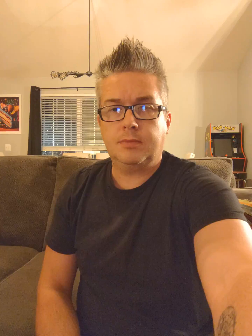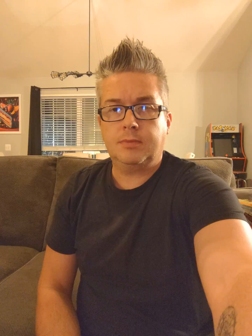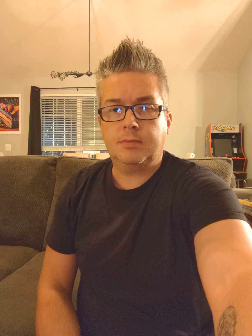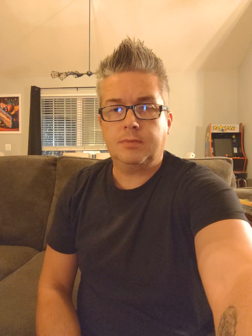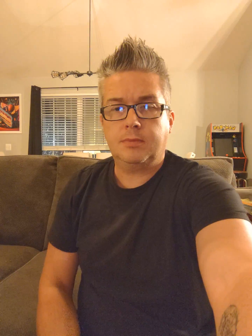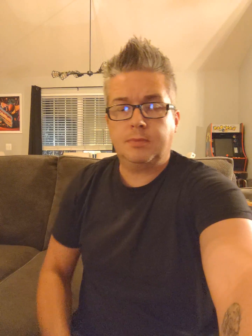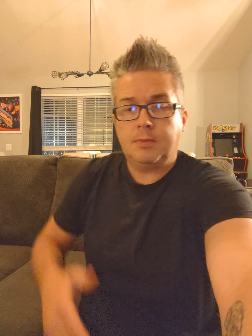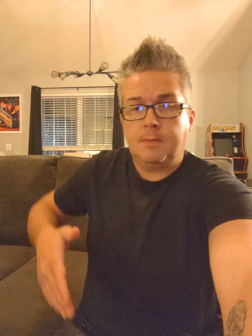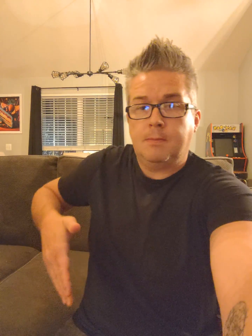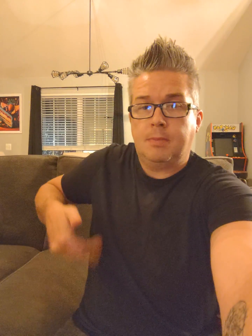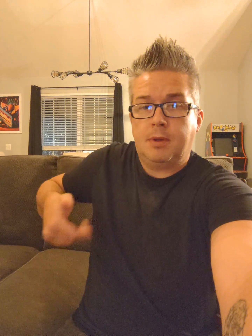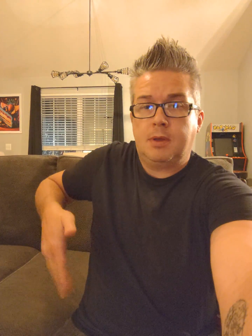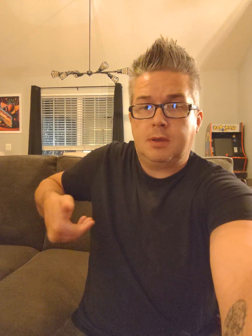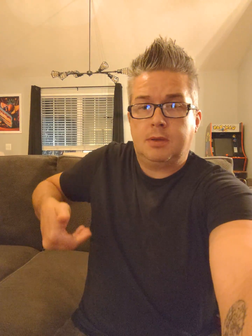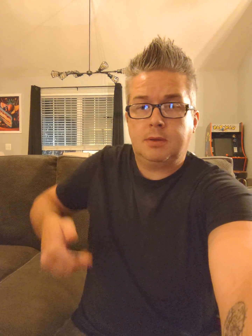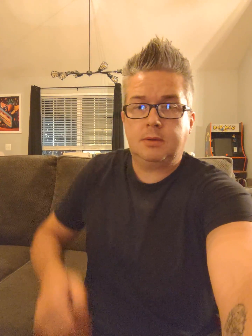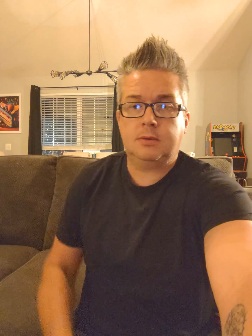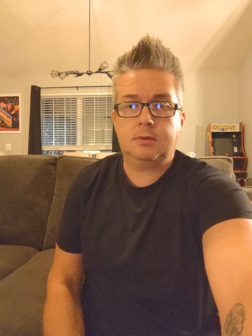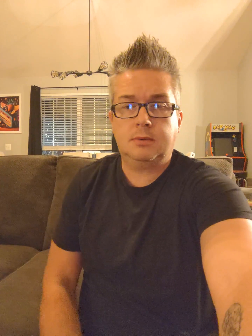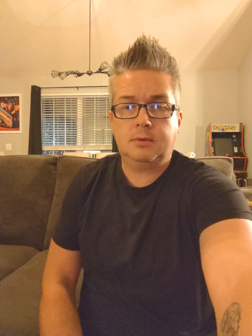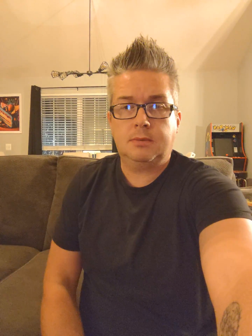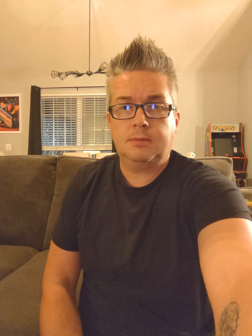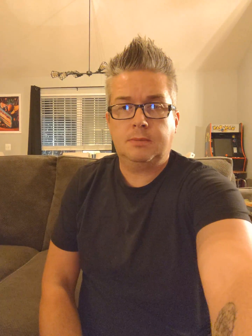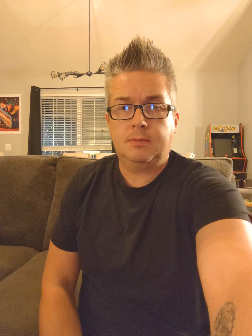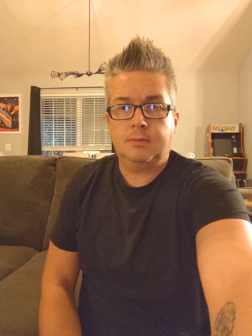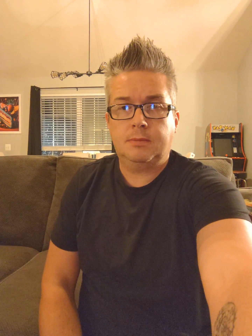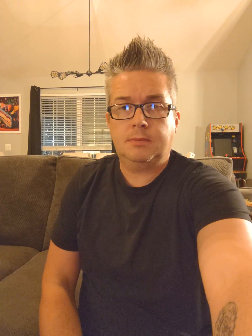pants